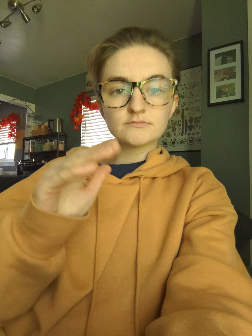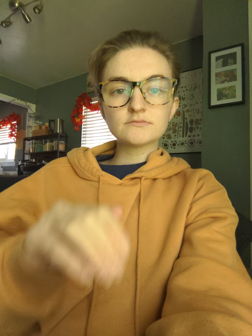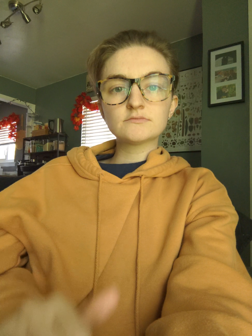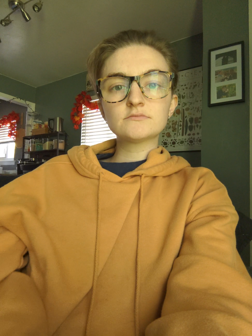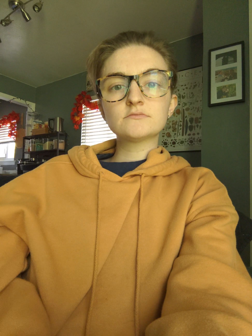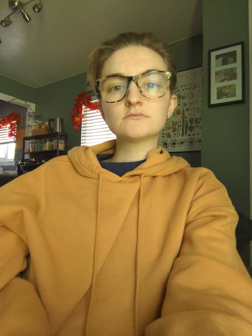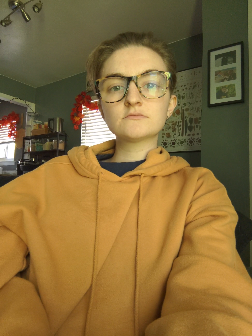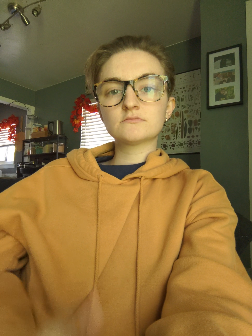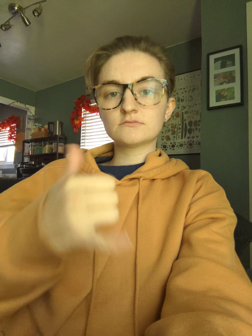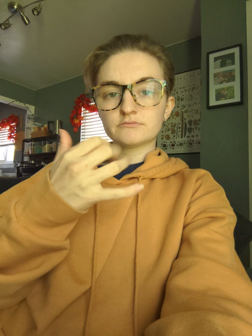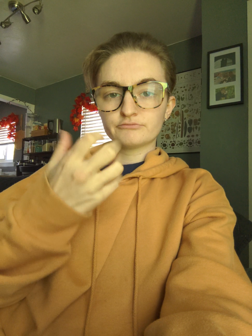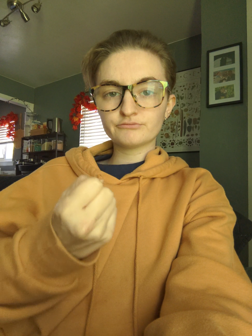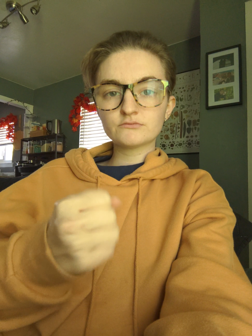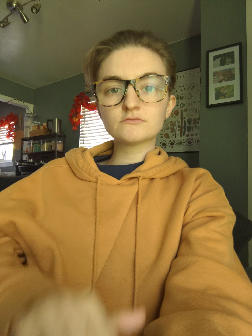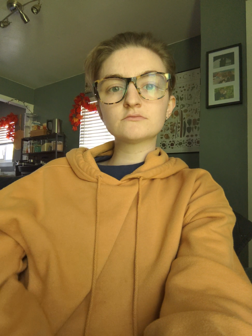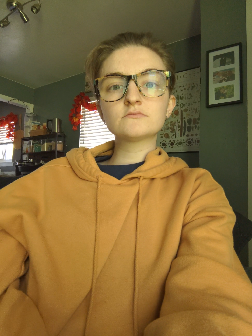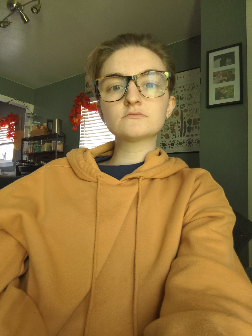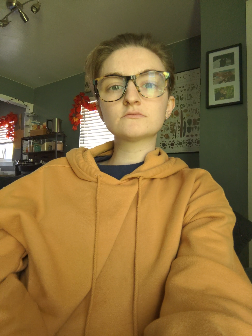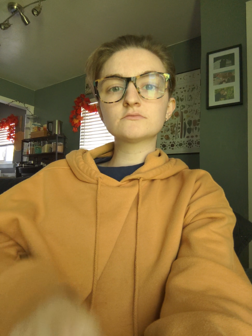play dough